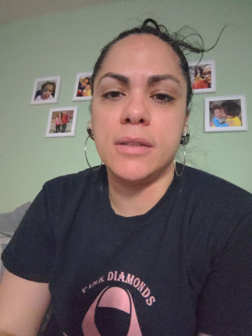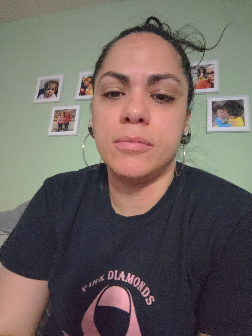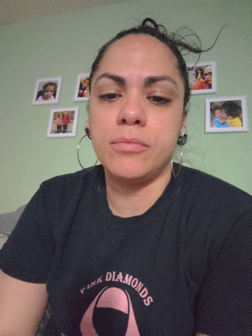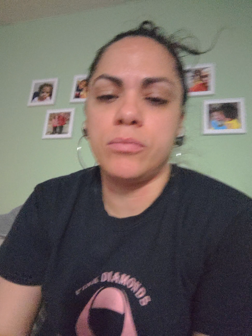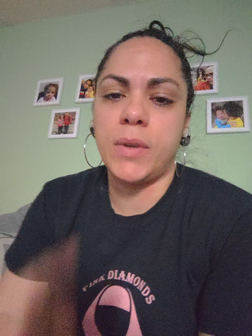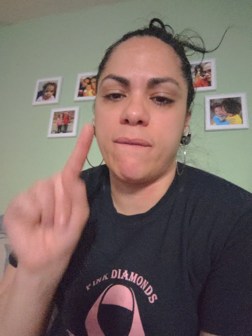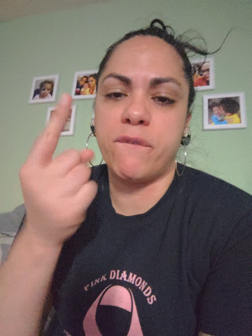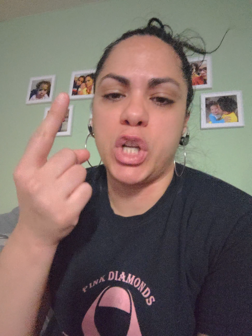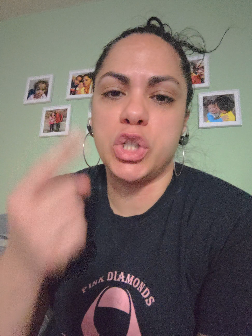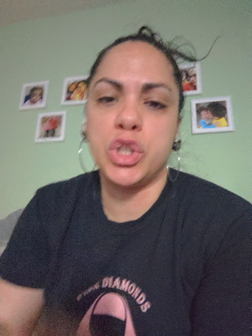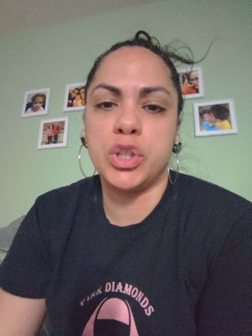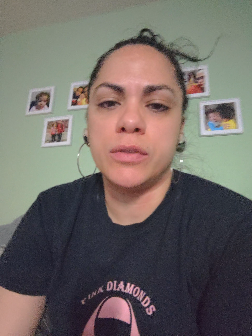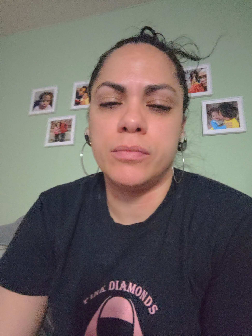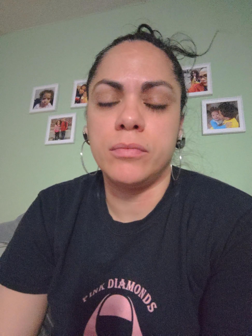first